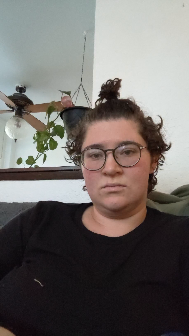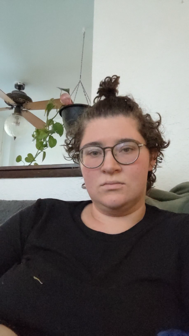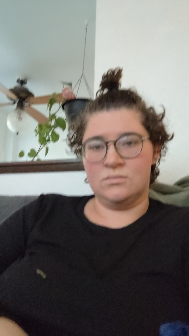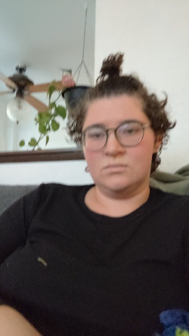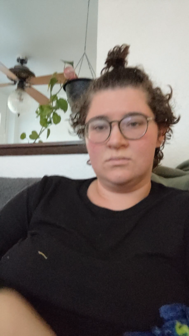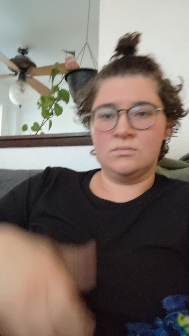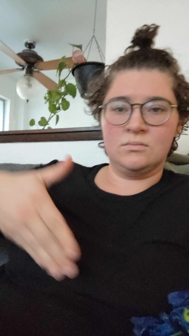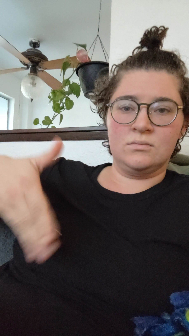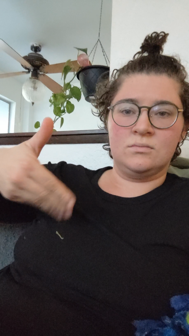pants